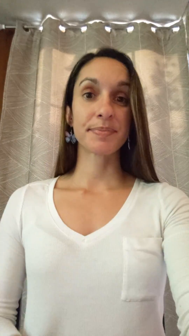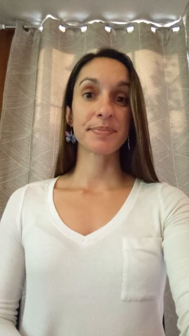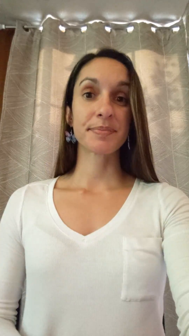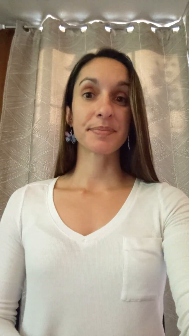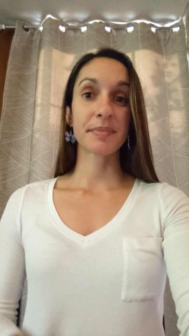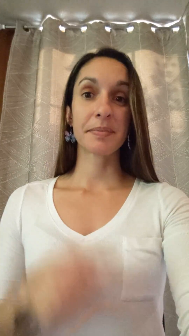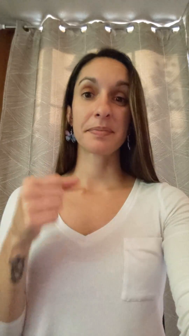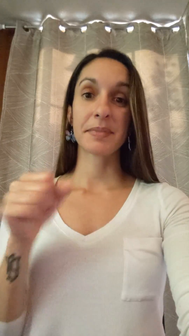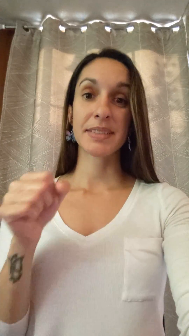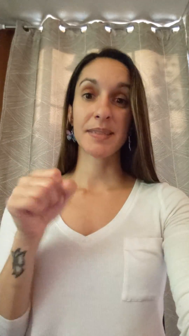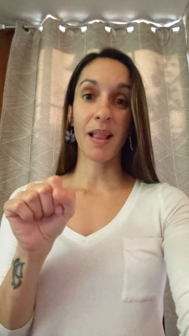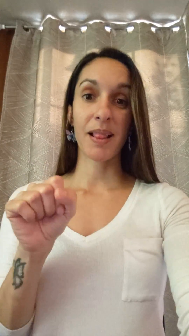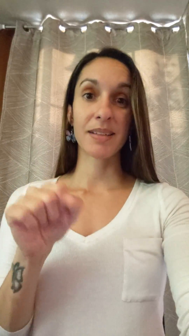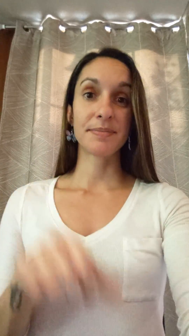motorcycle